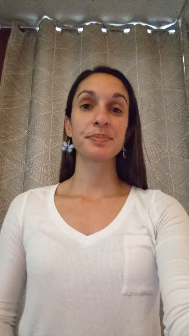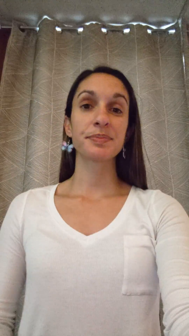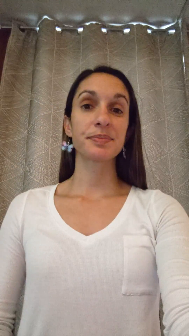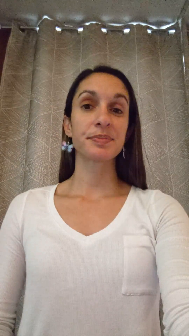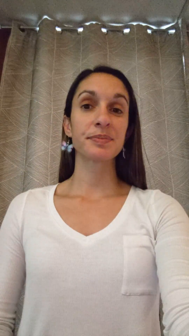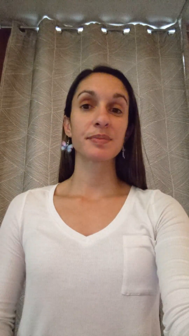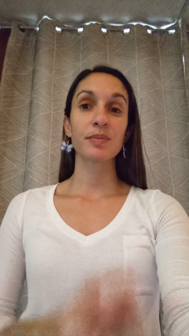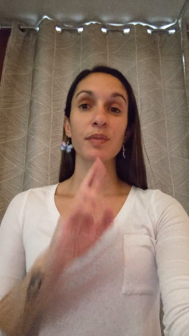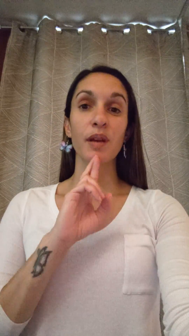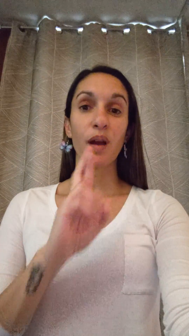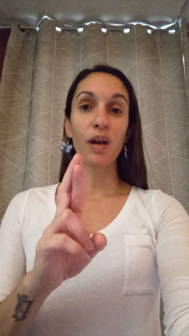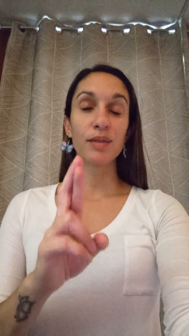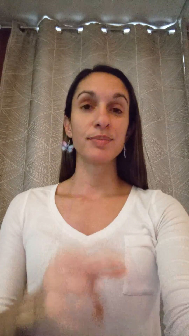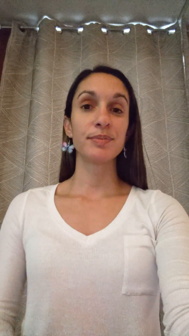are